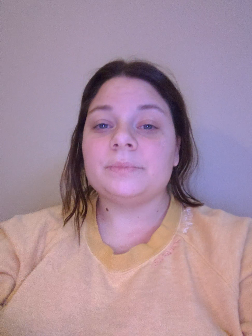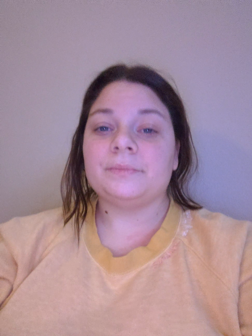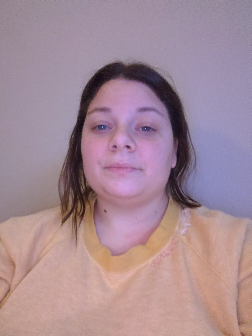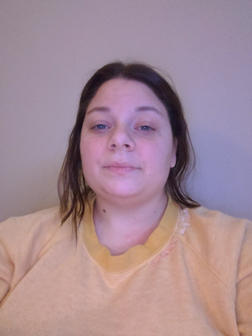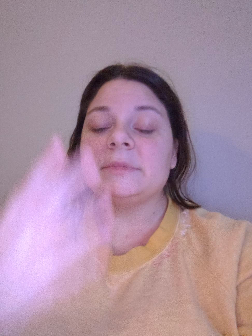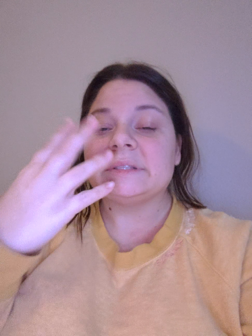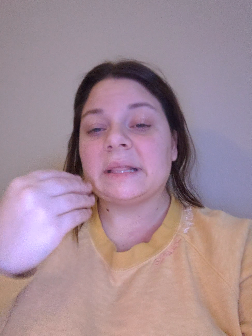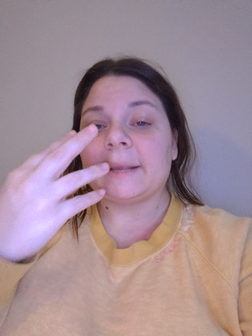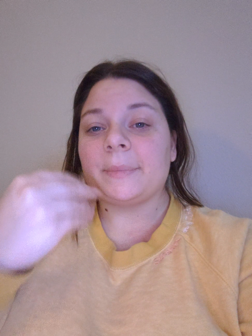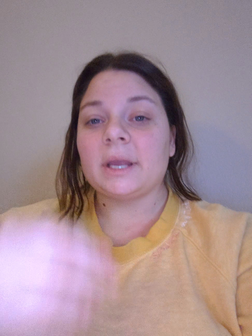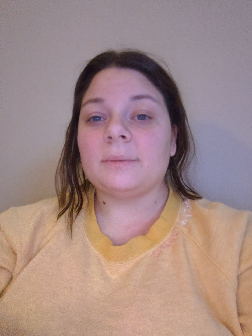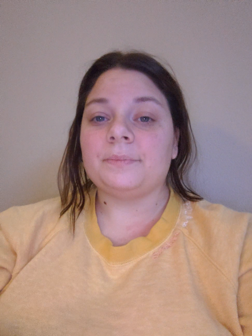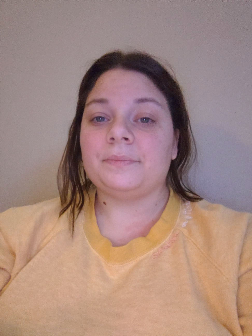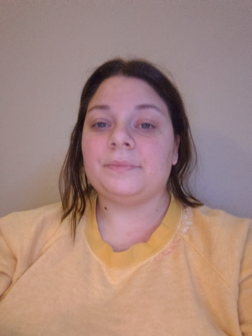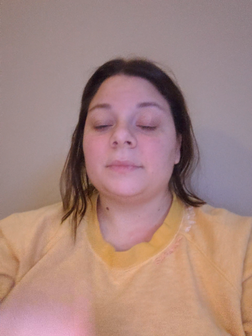sleepy